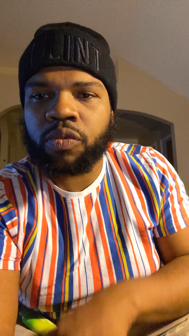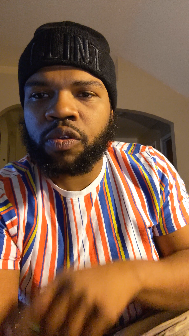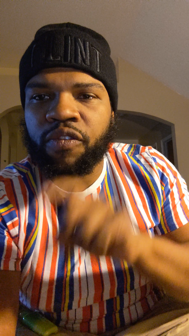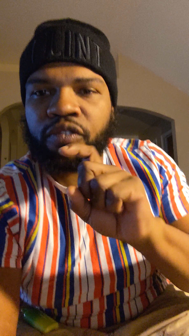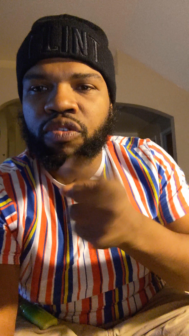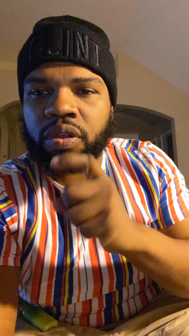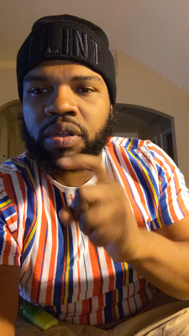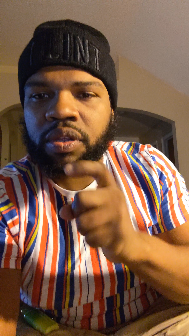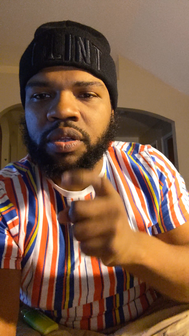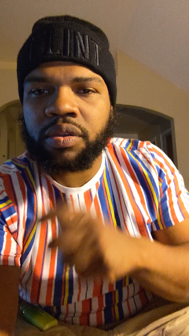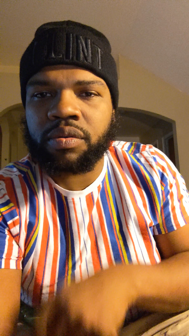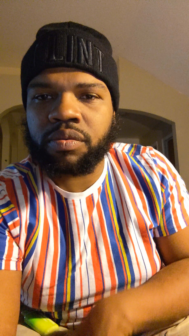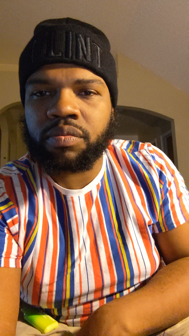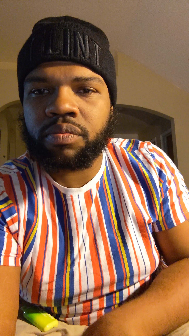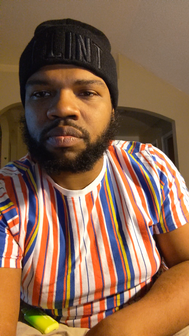friend